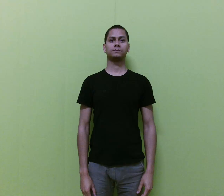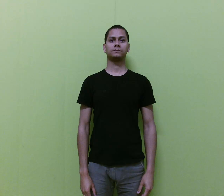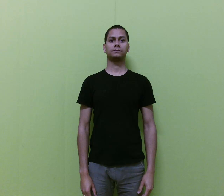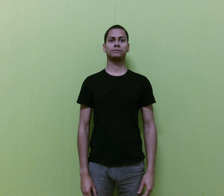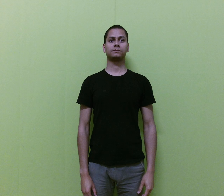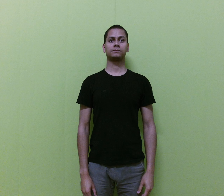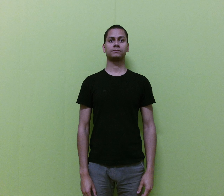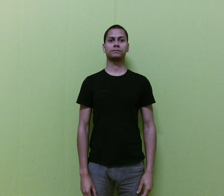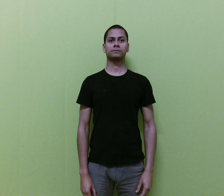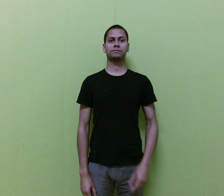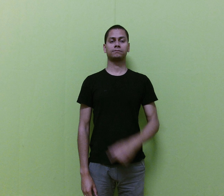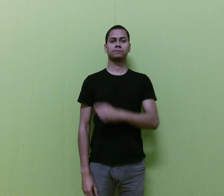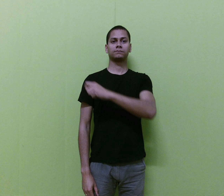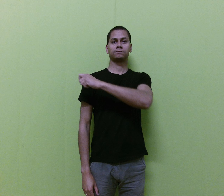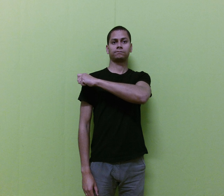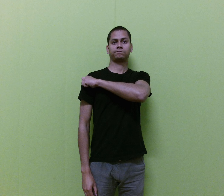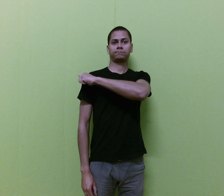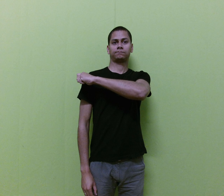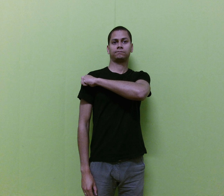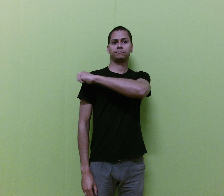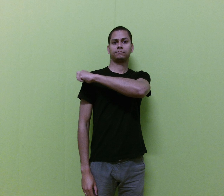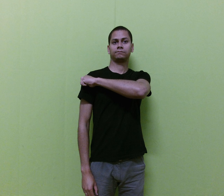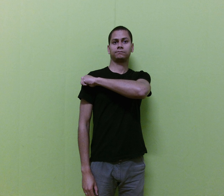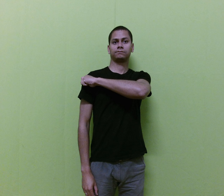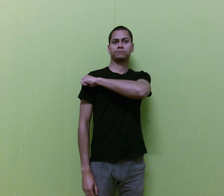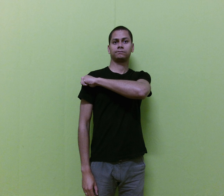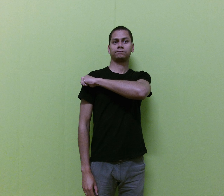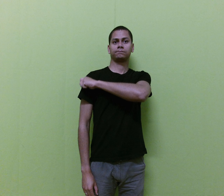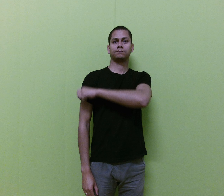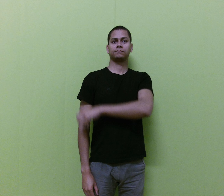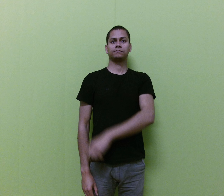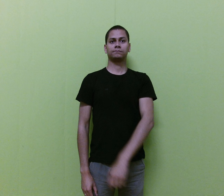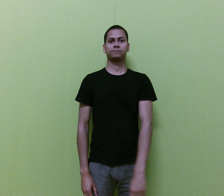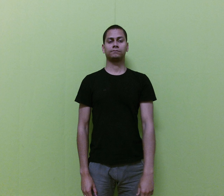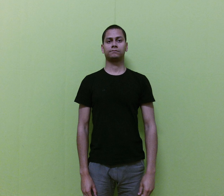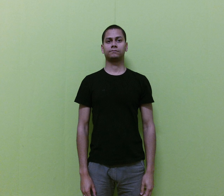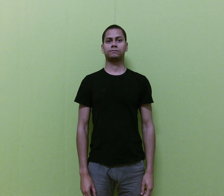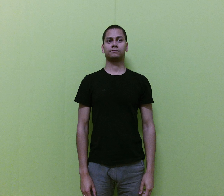aluno